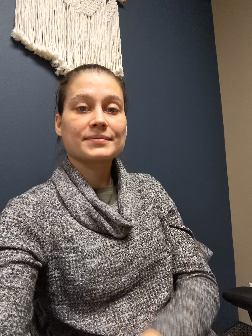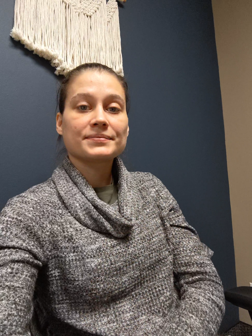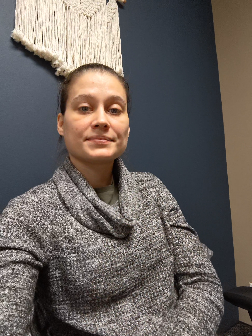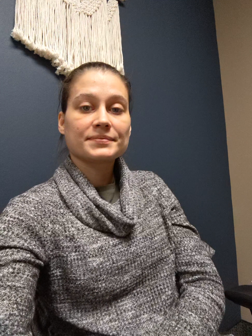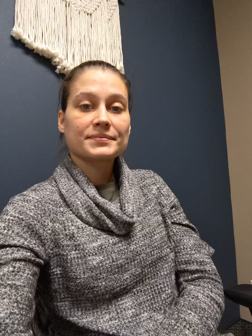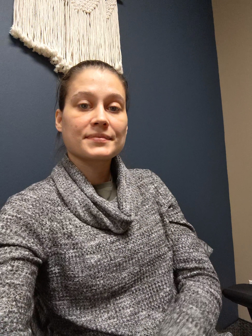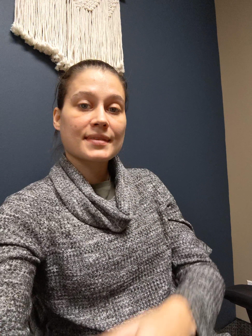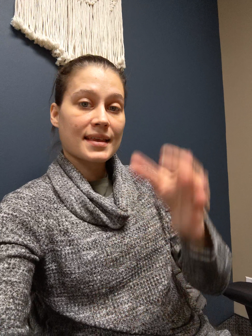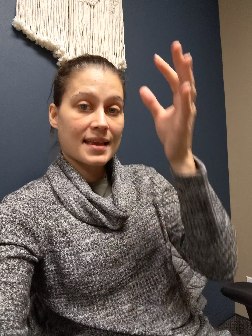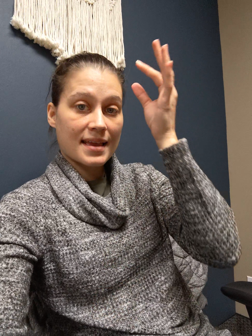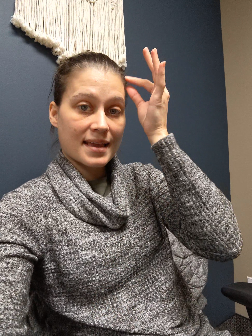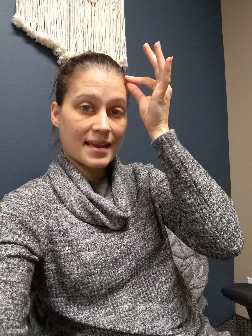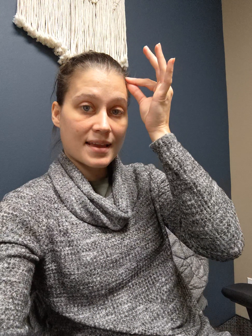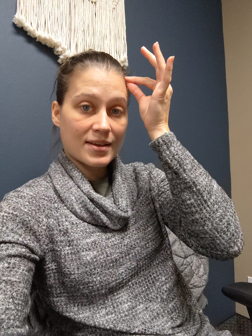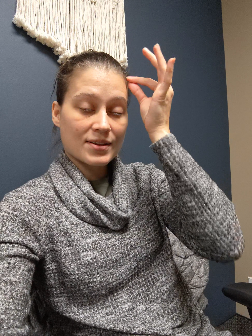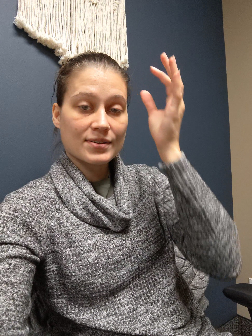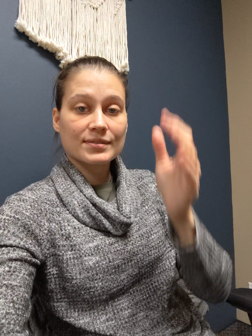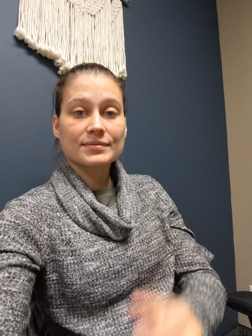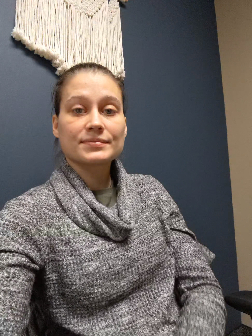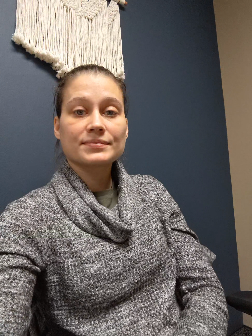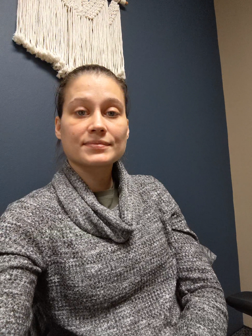hair